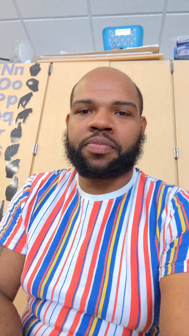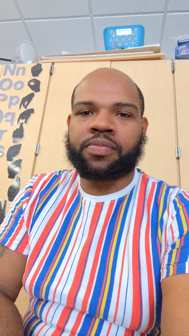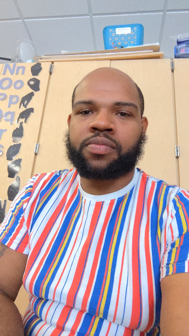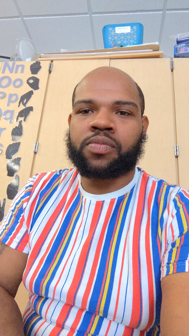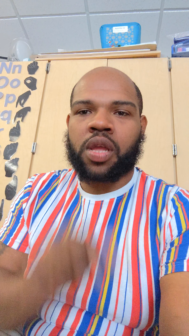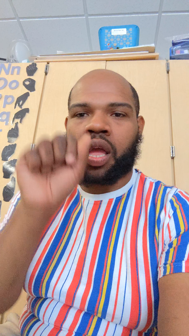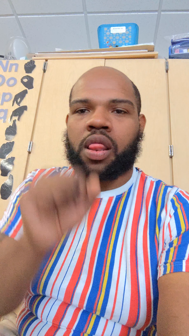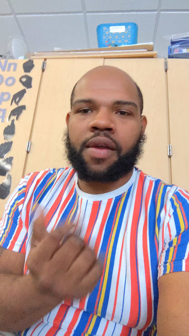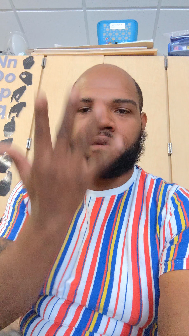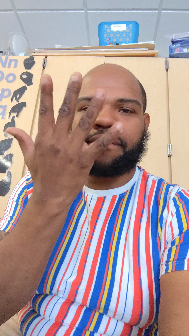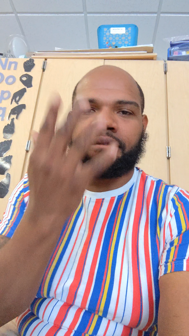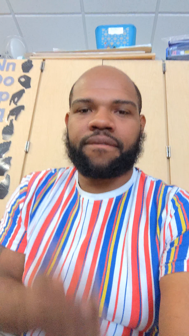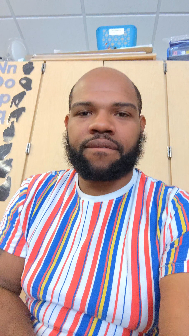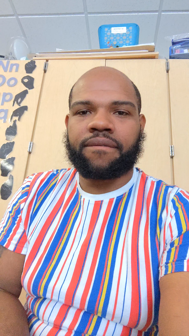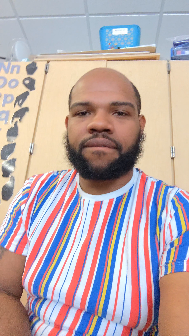gloves